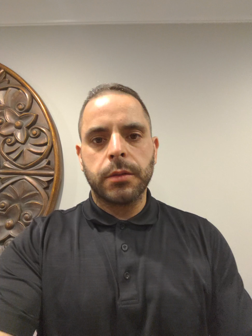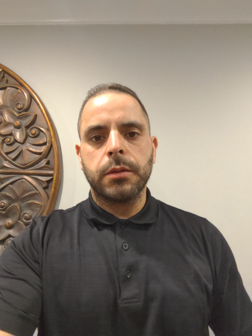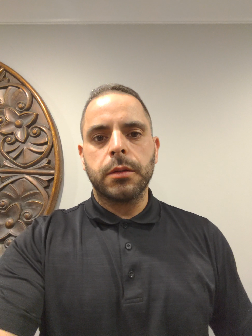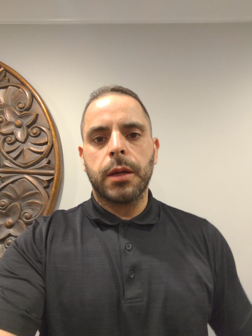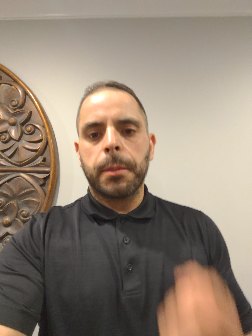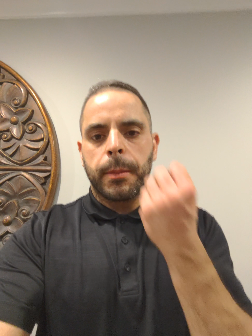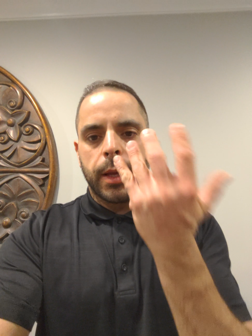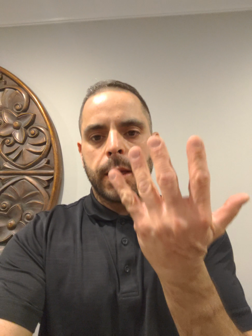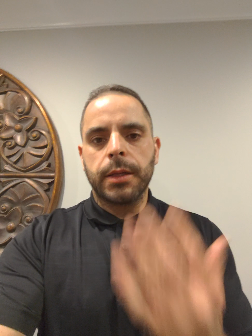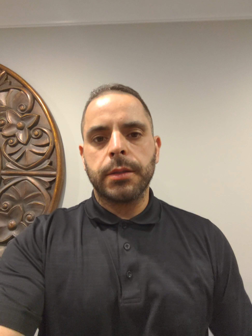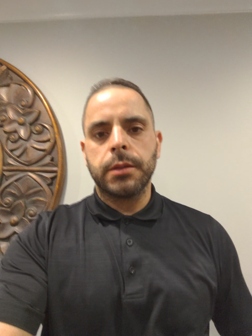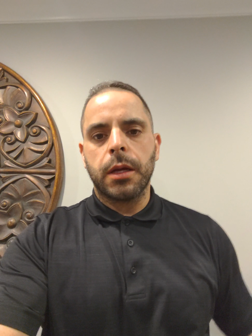many